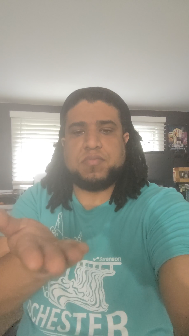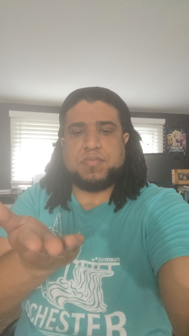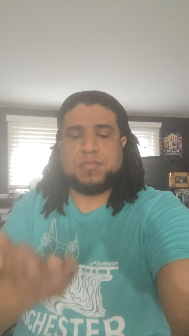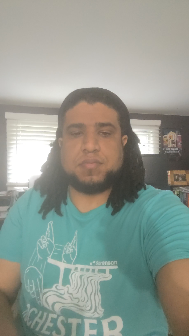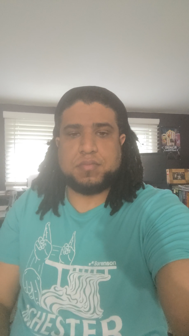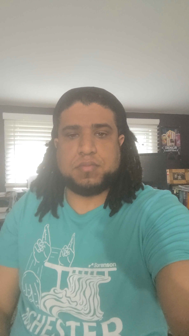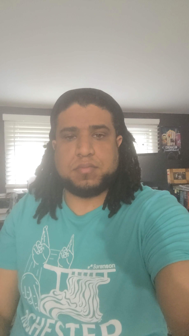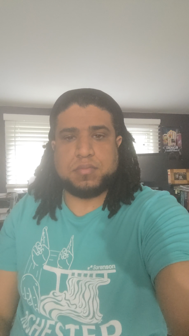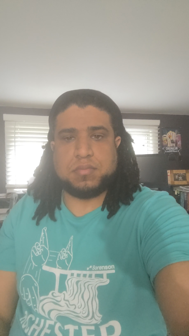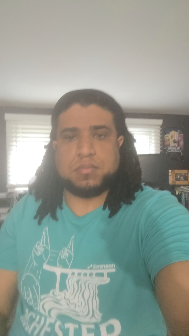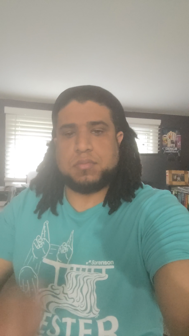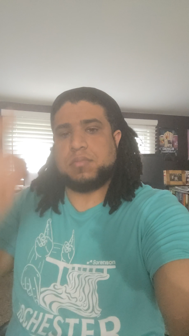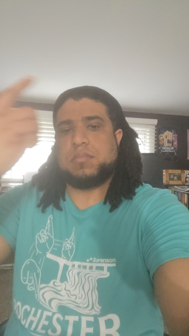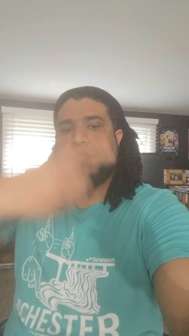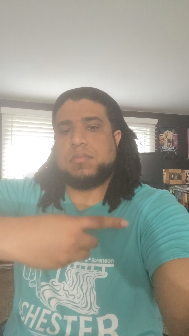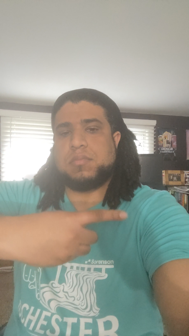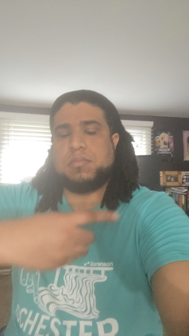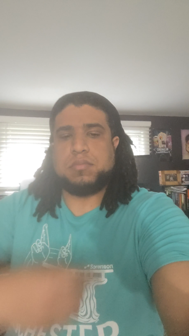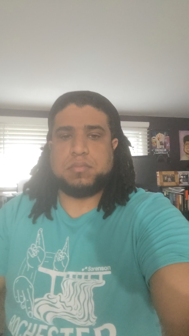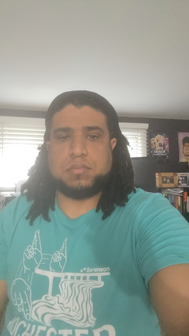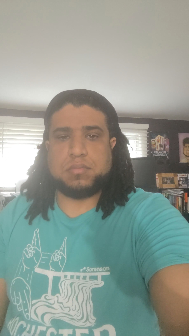day